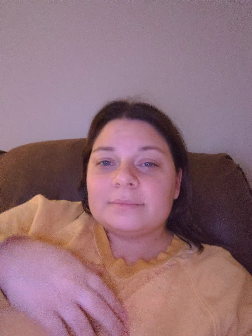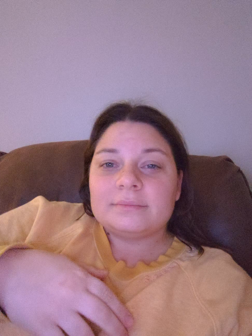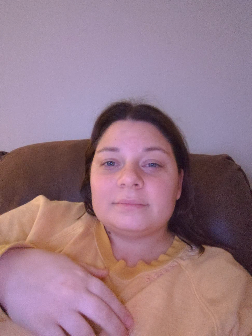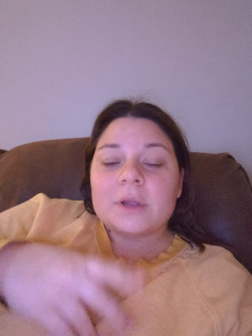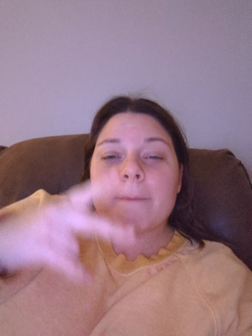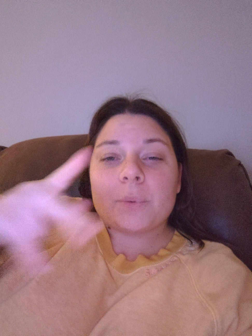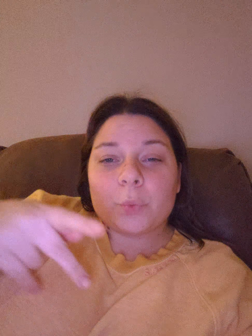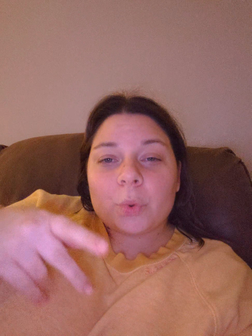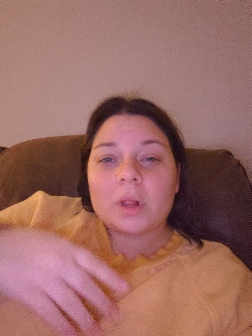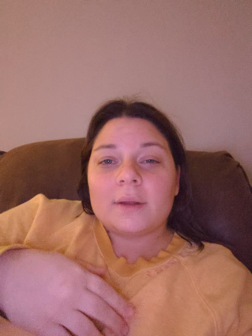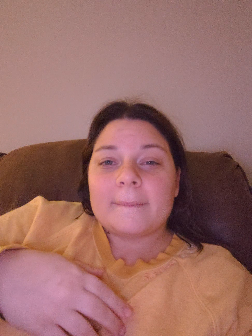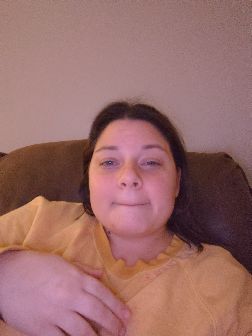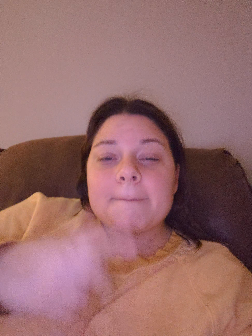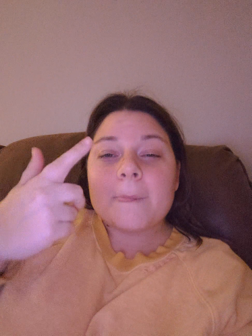pool